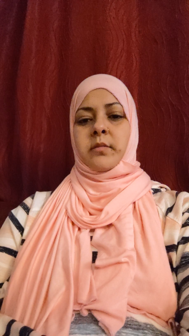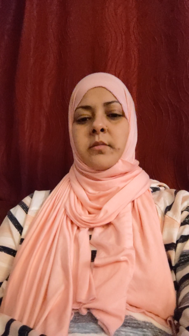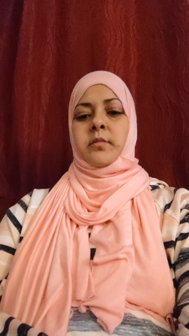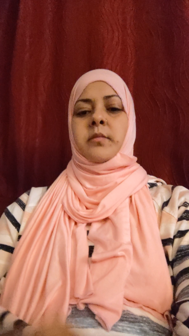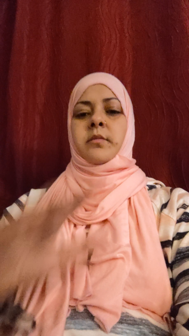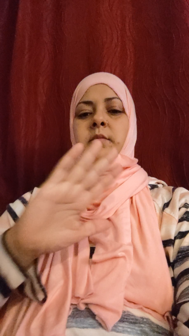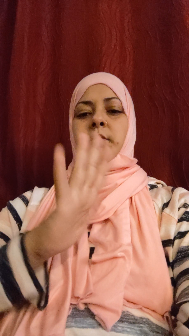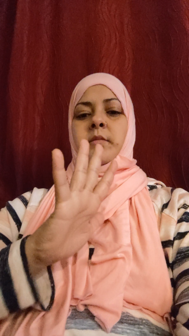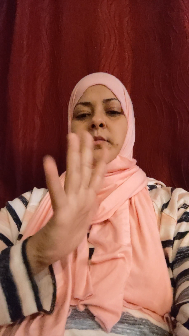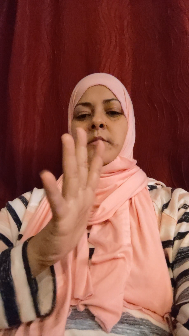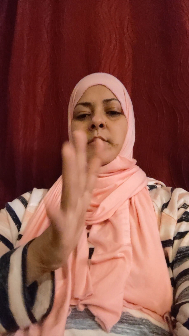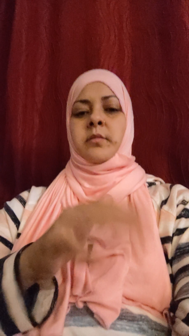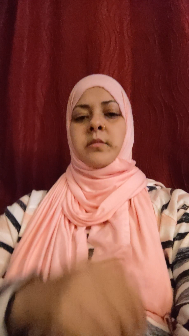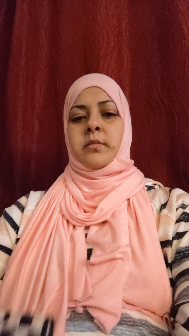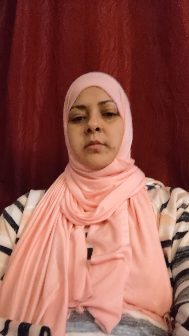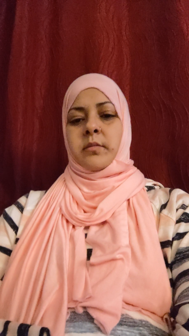cheese